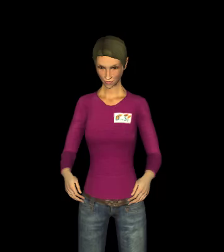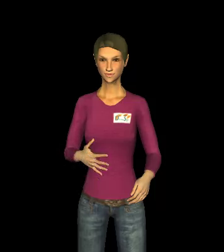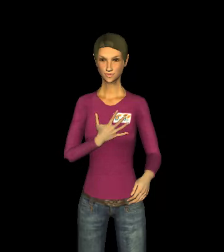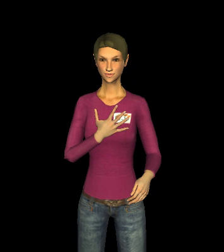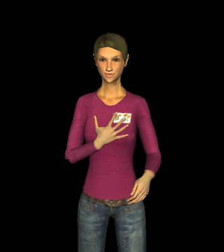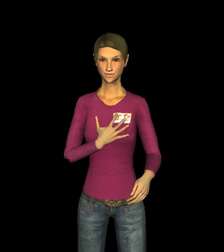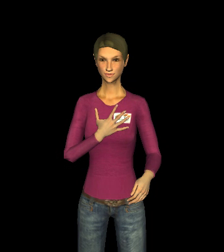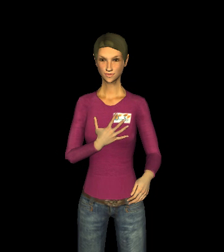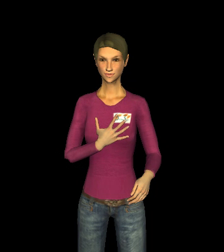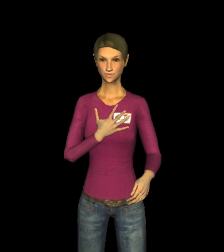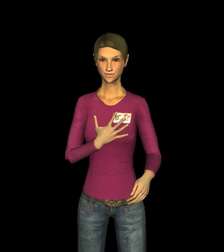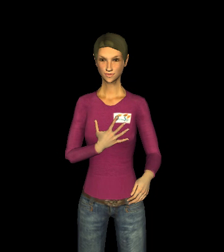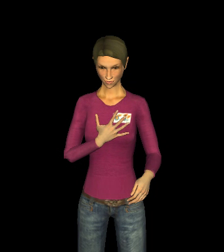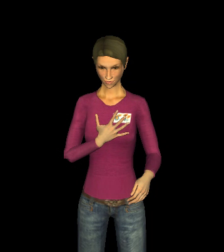يقدر